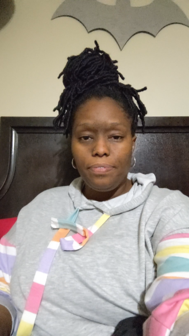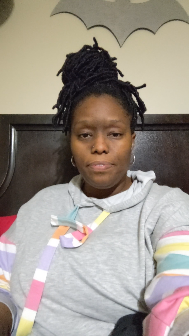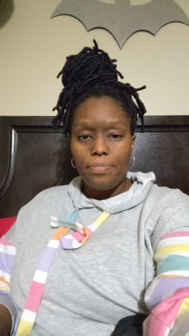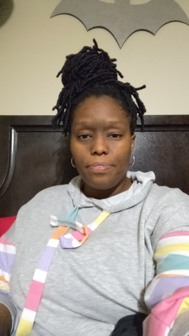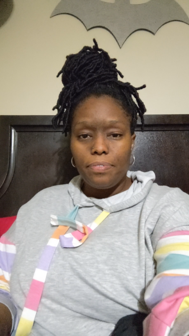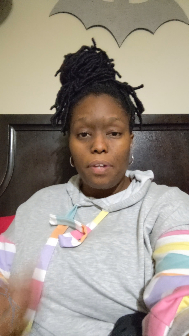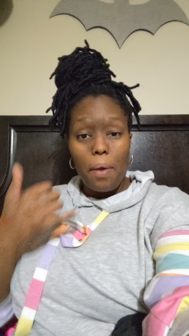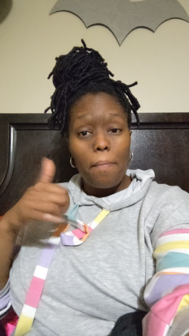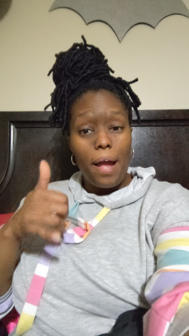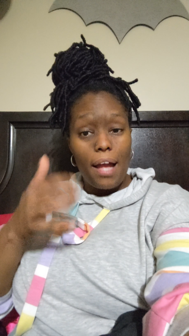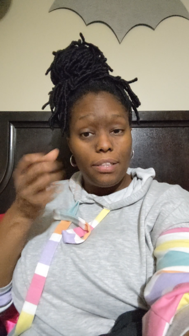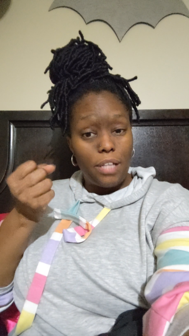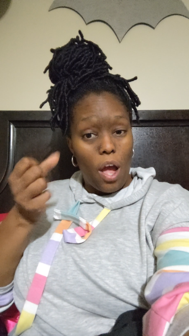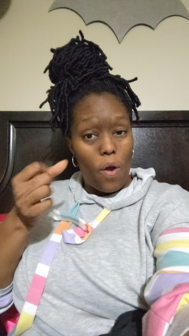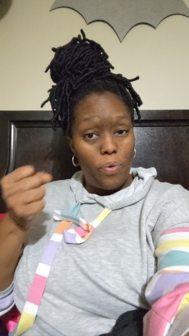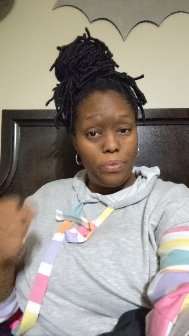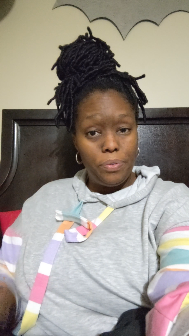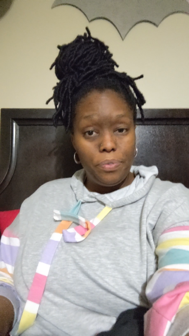play dough